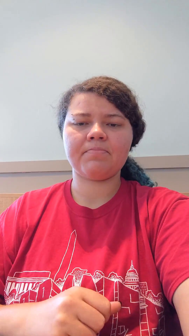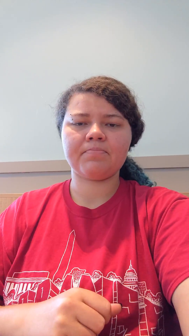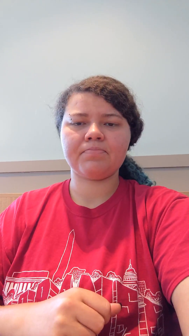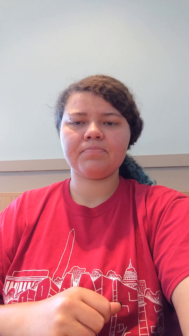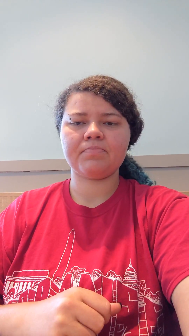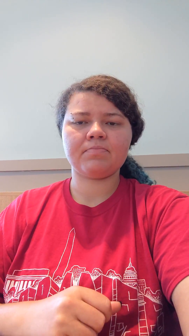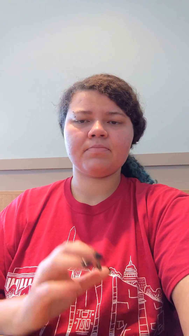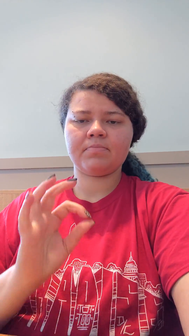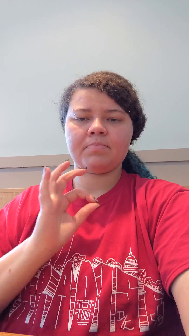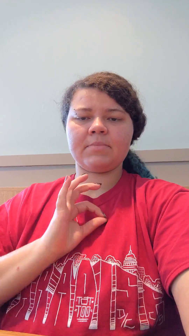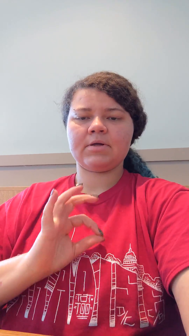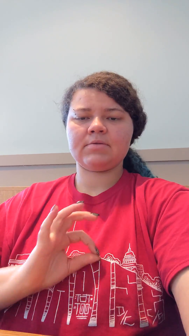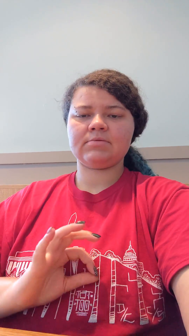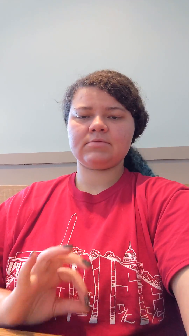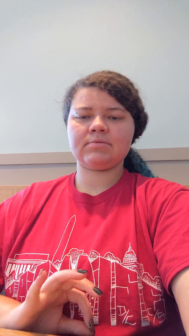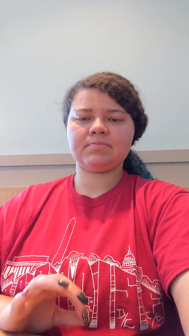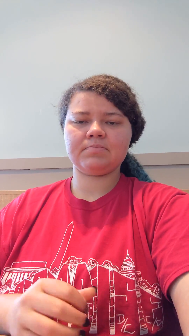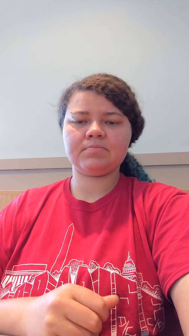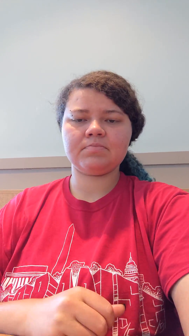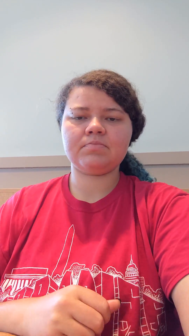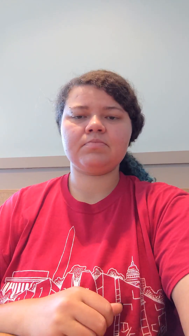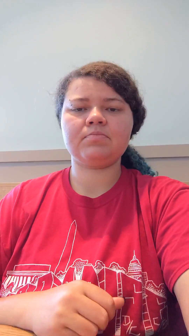button